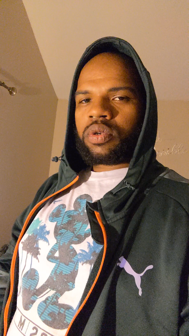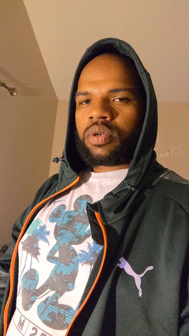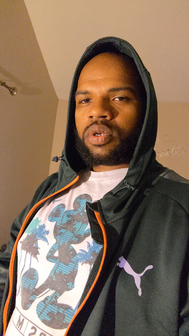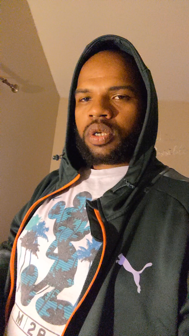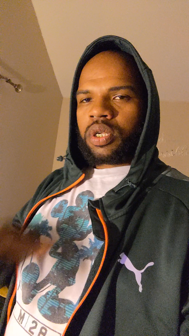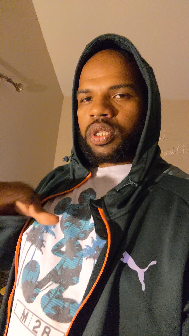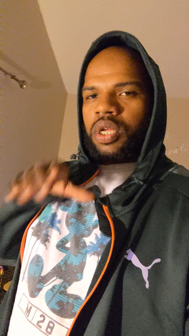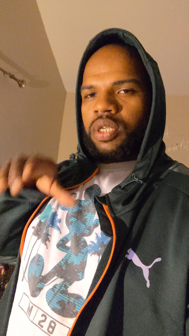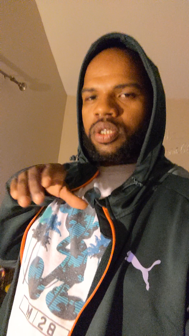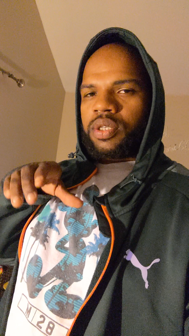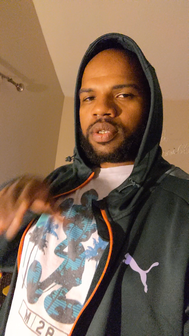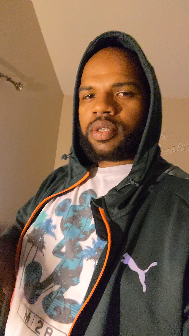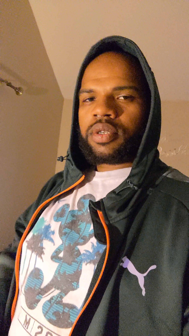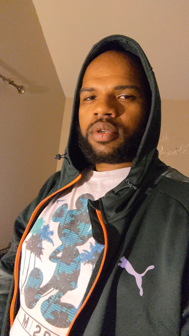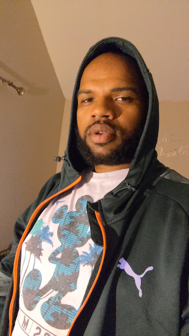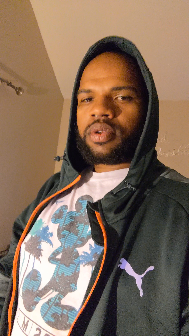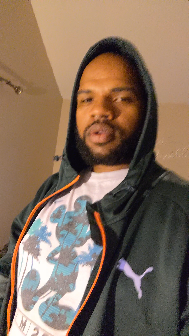does